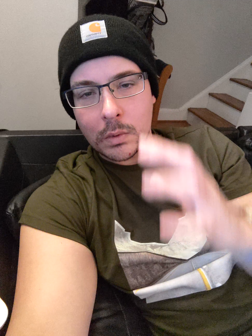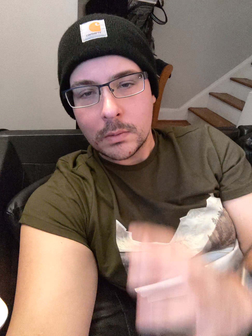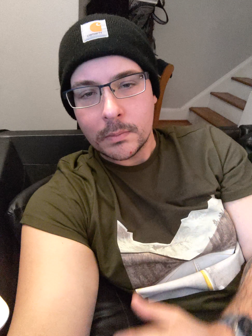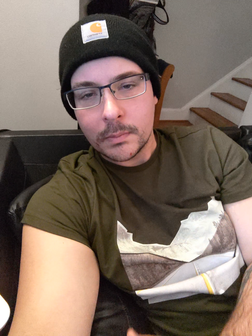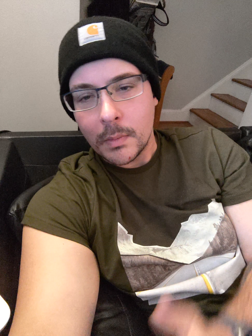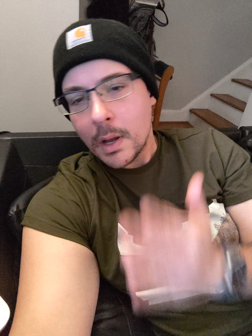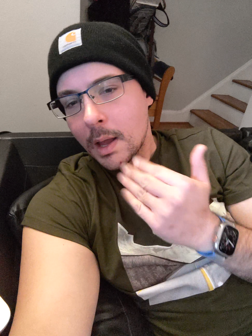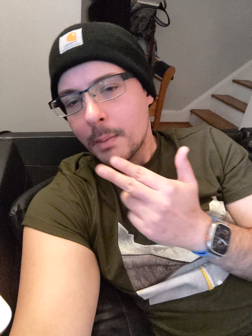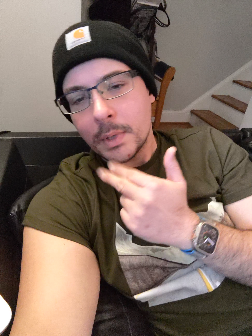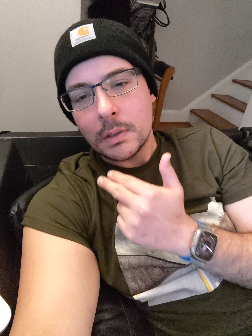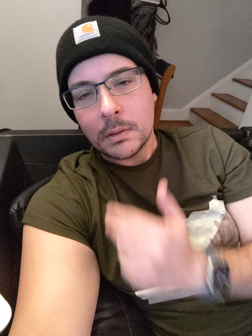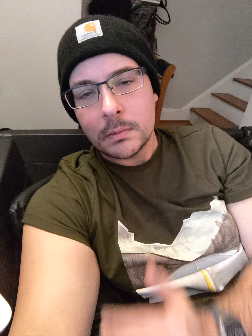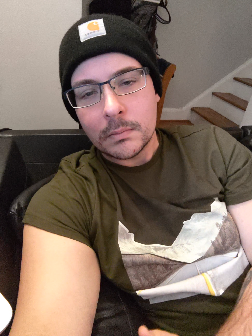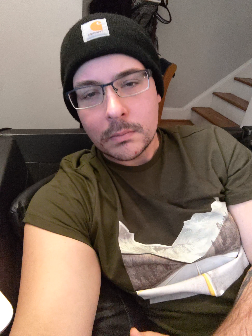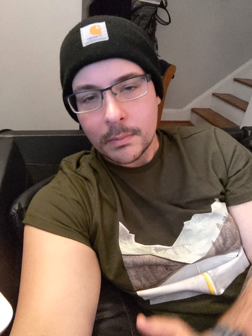napkin